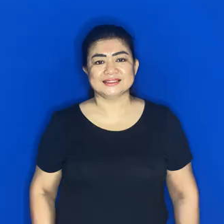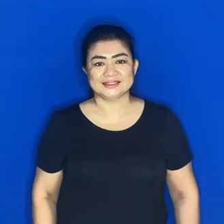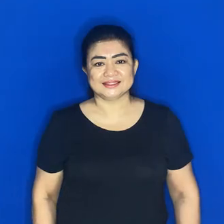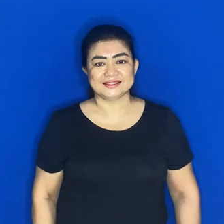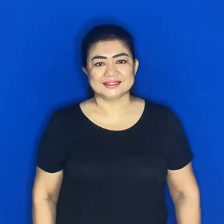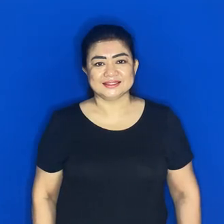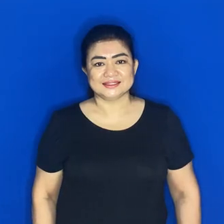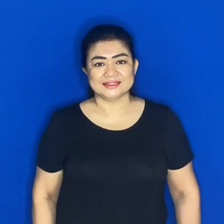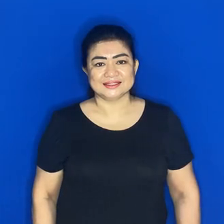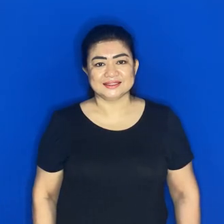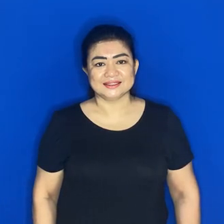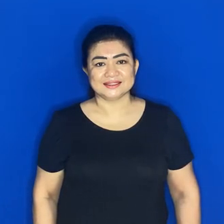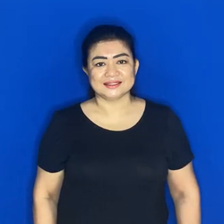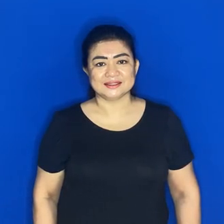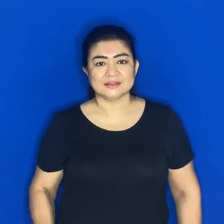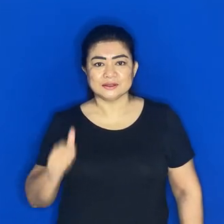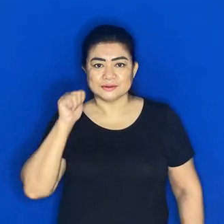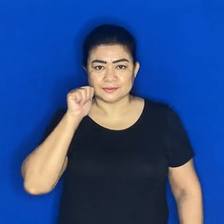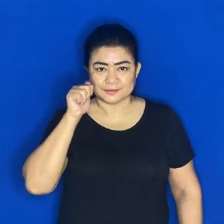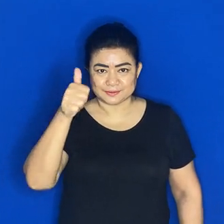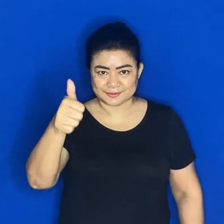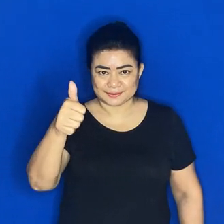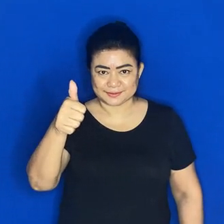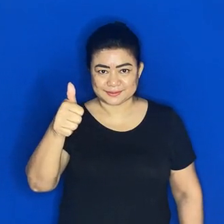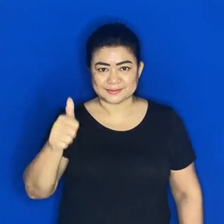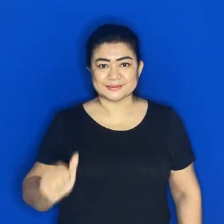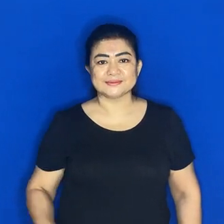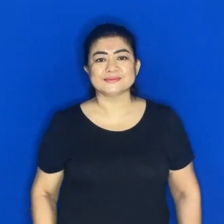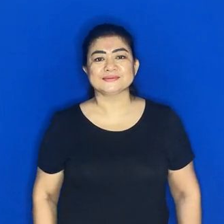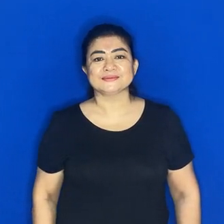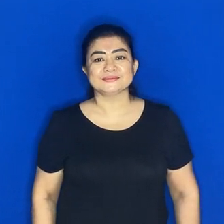tomorrow